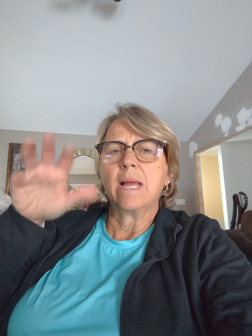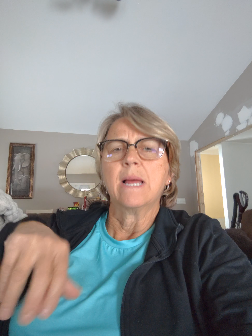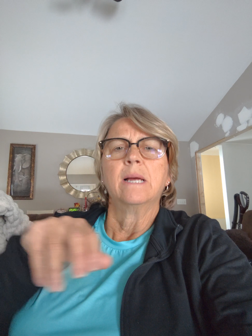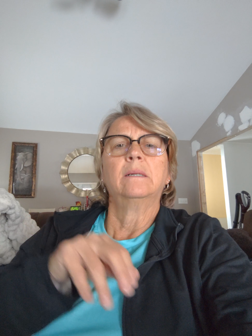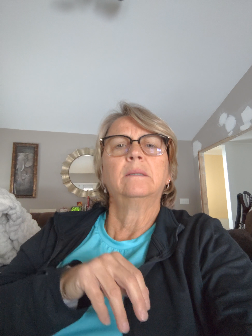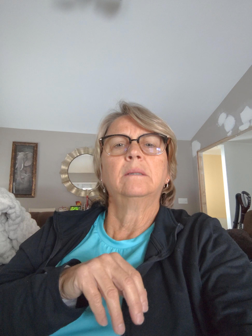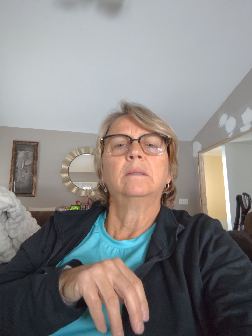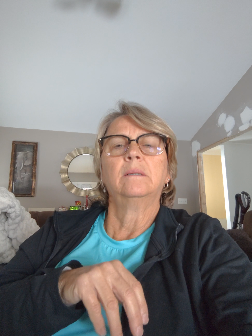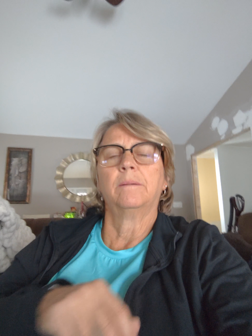rain